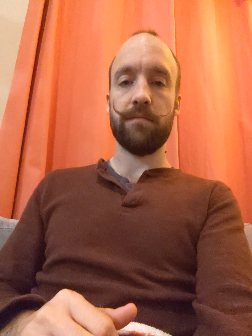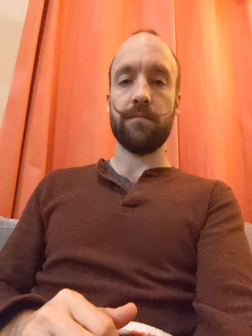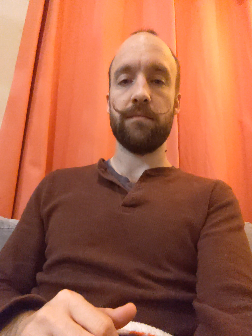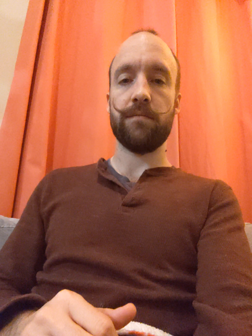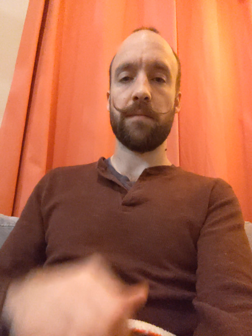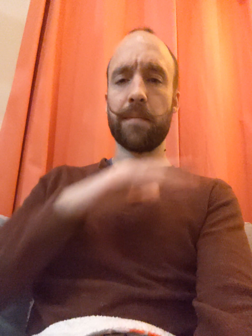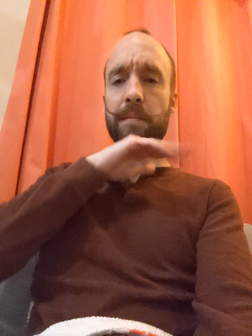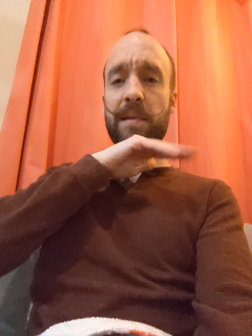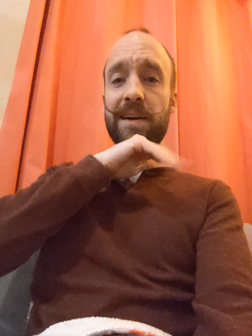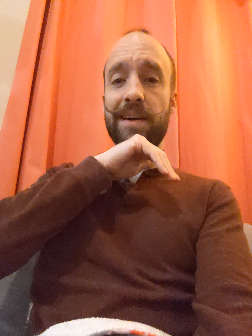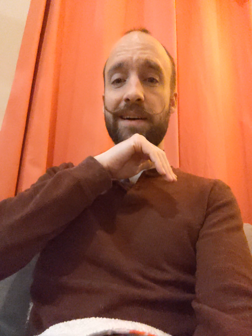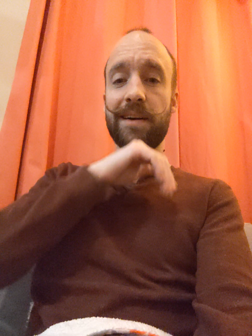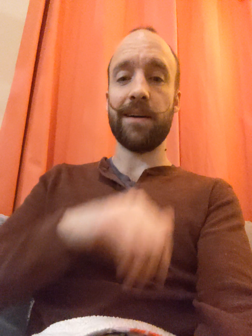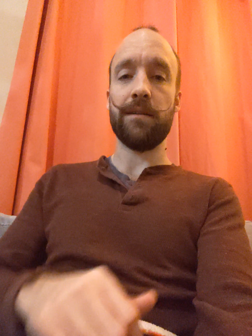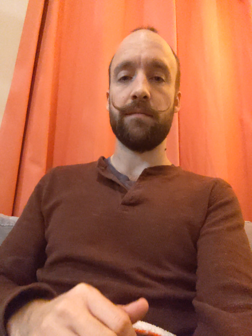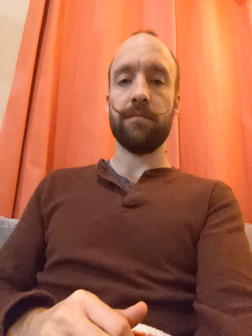pig